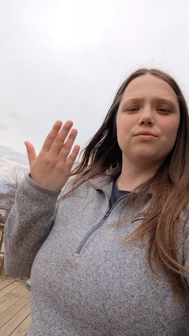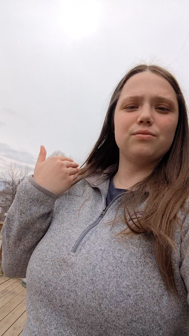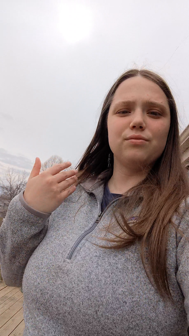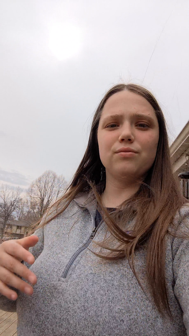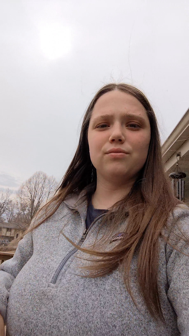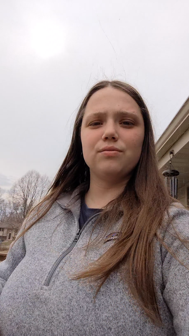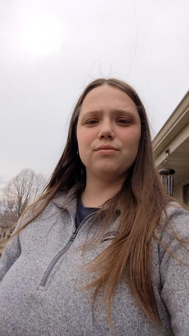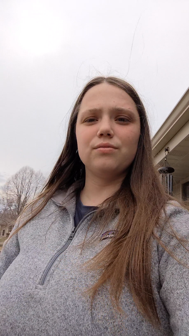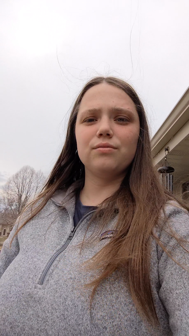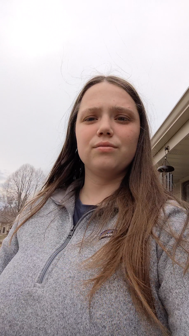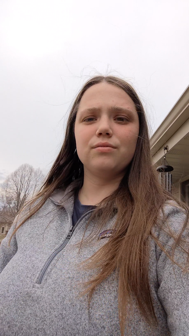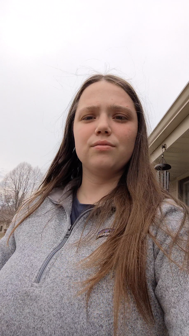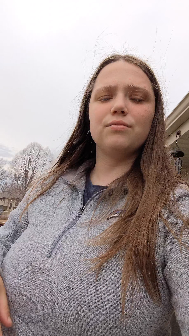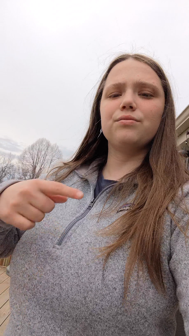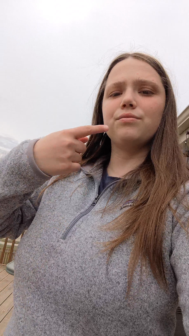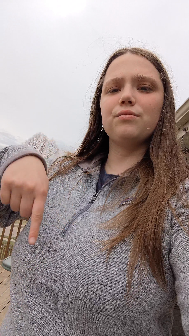cut